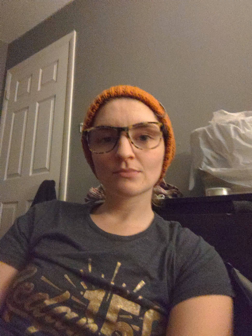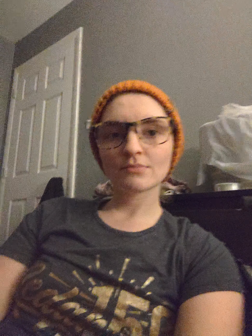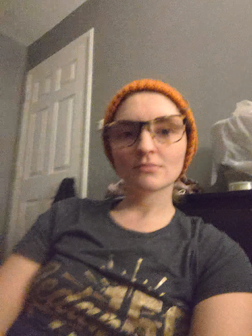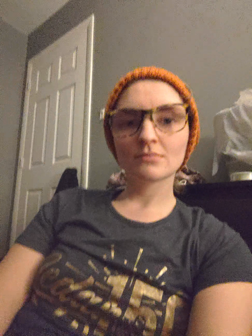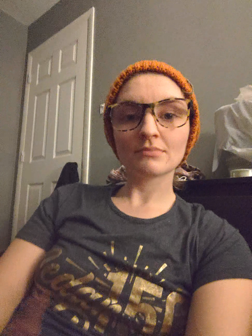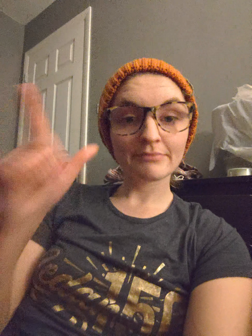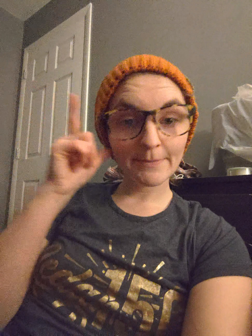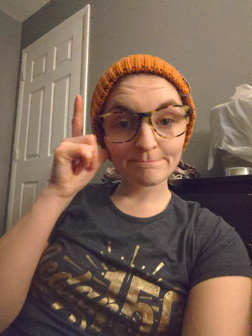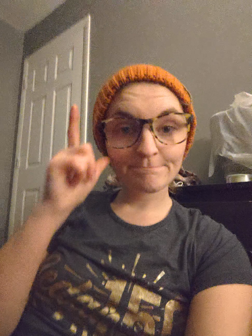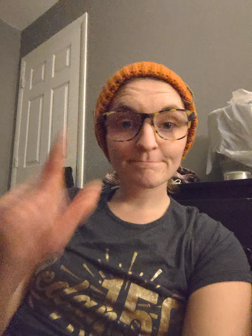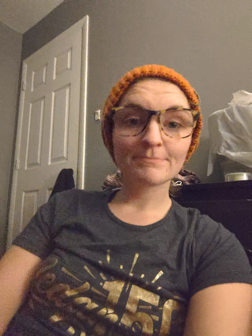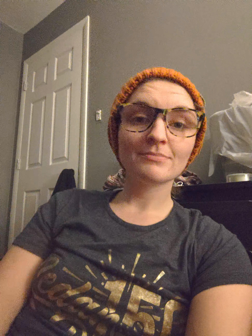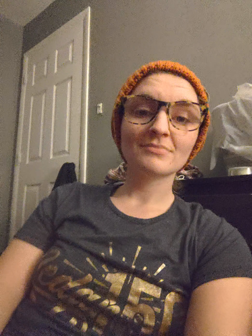listen